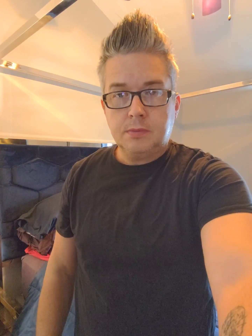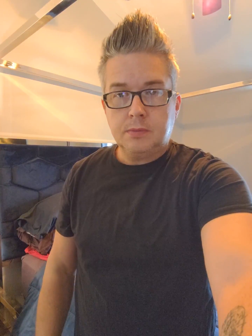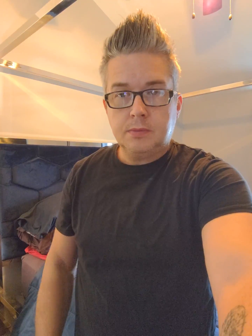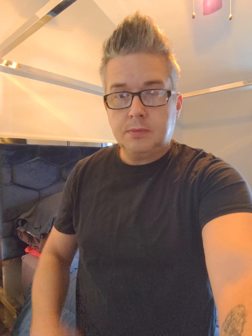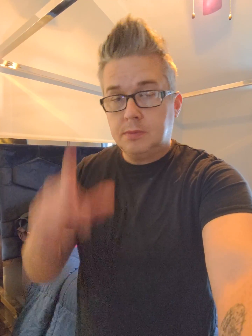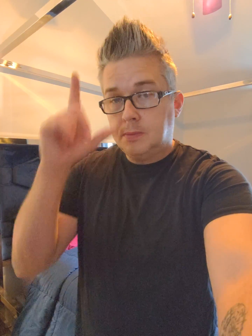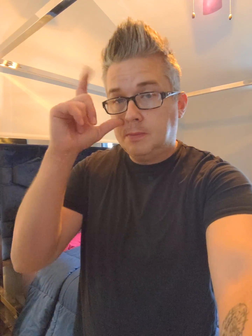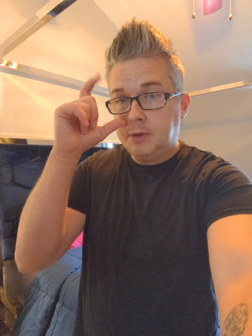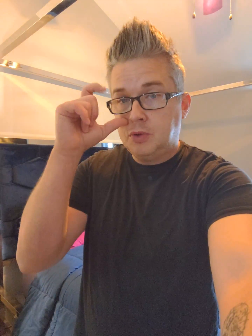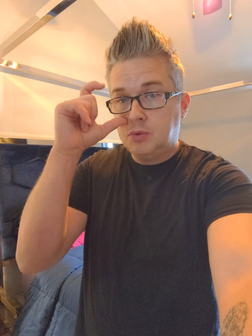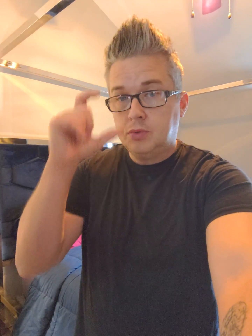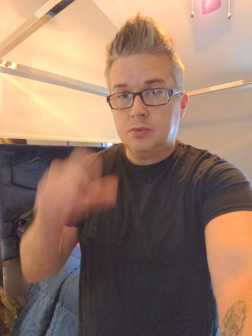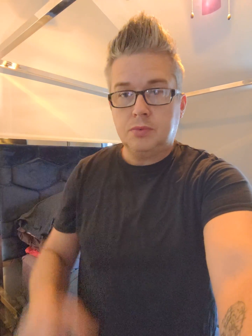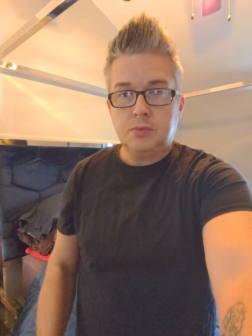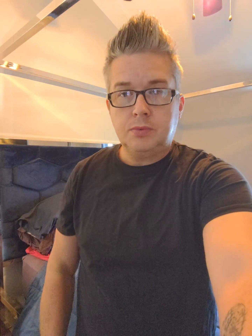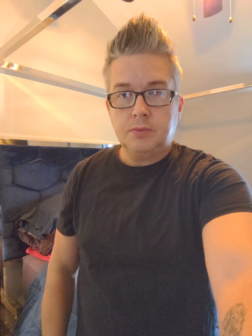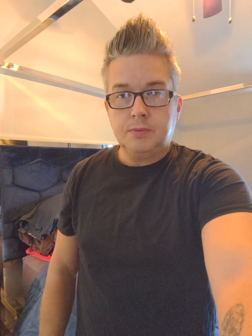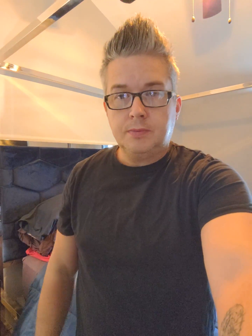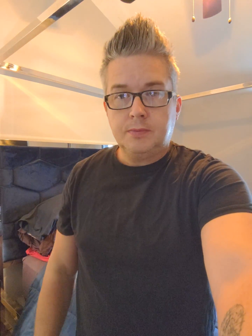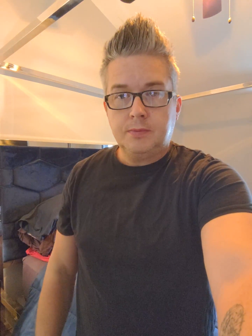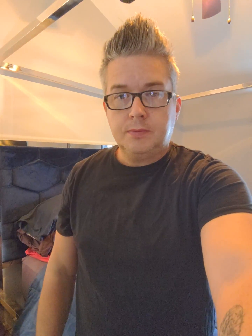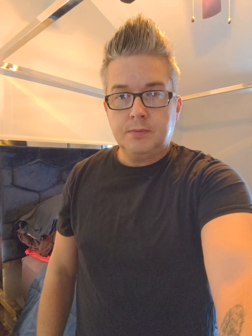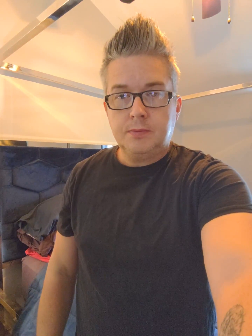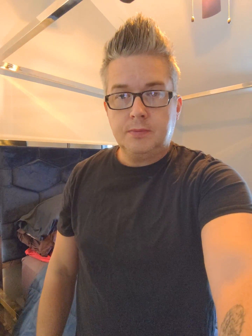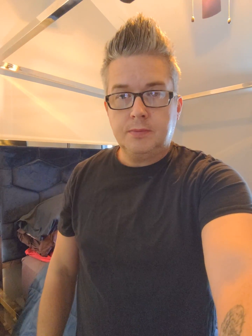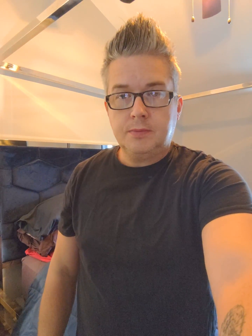camera